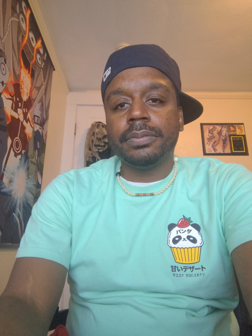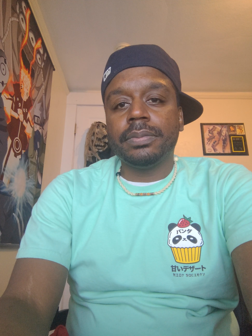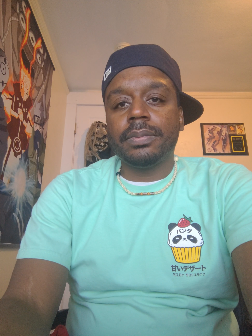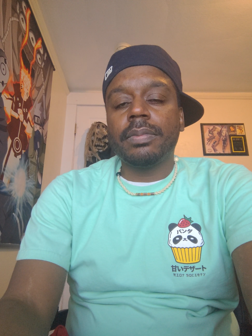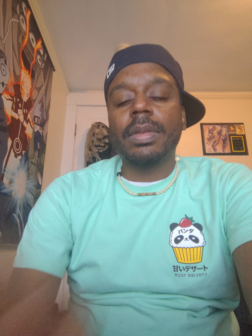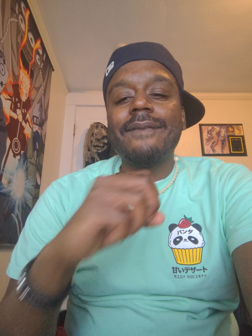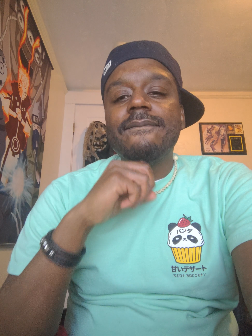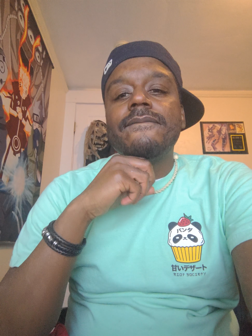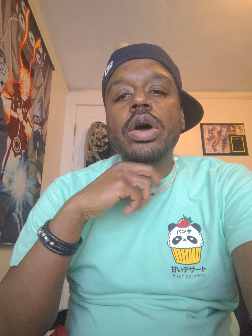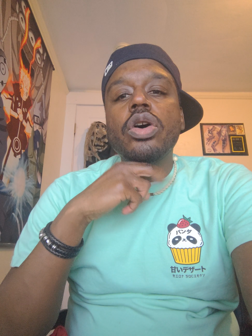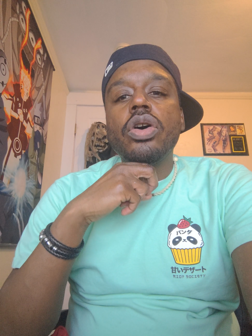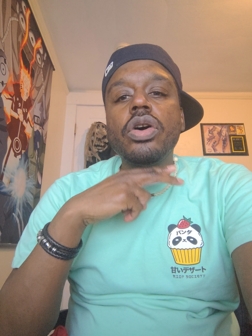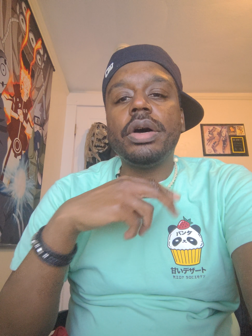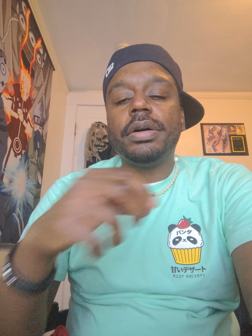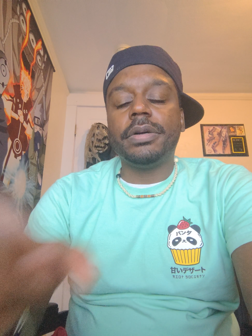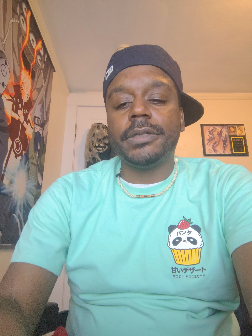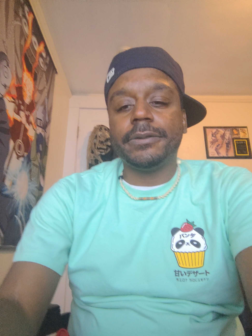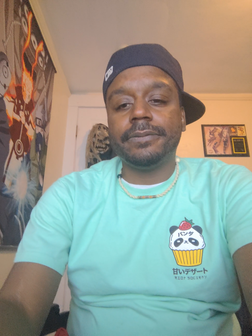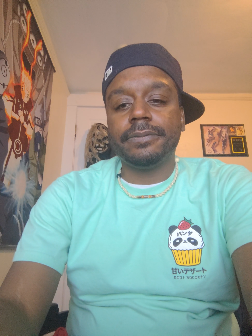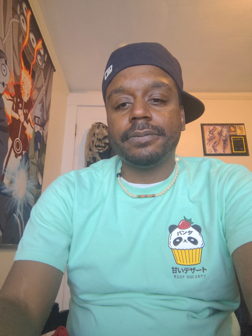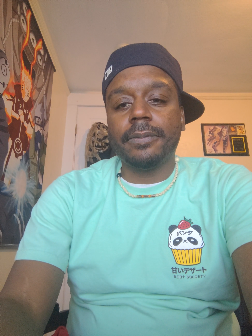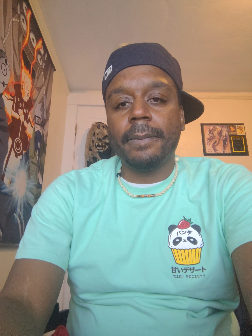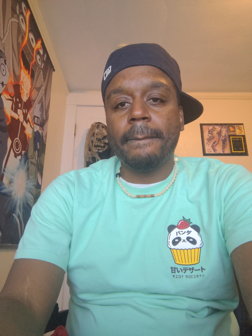frog